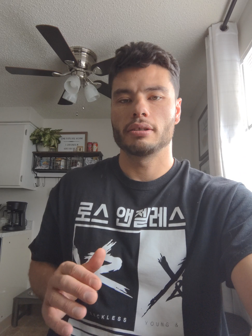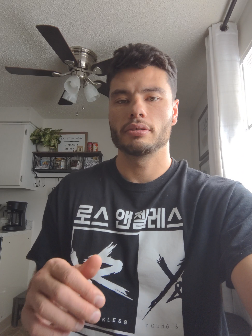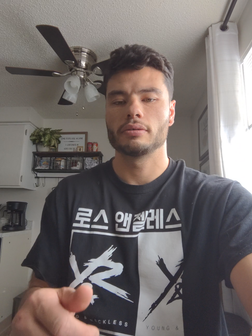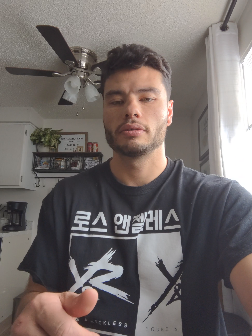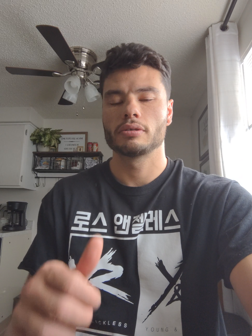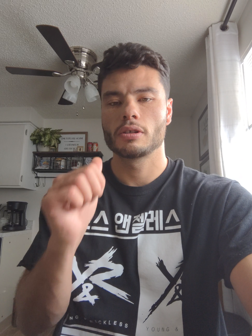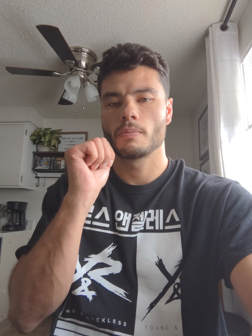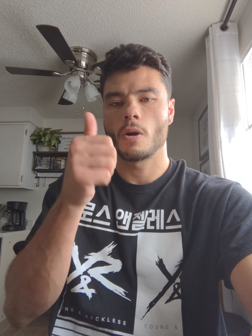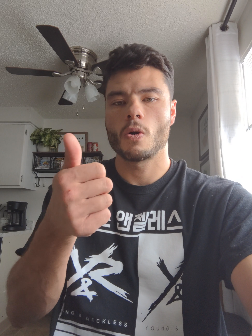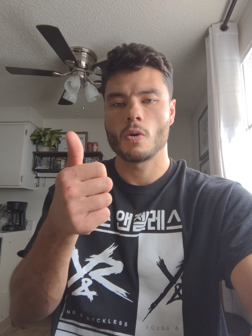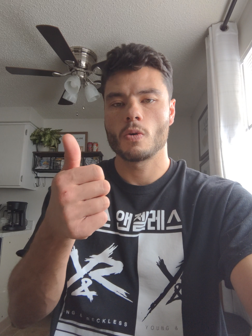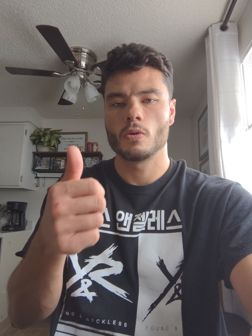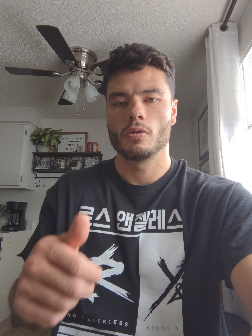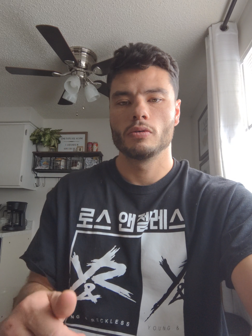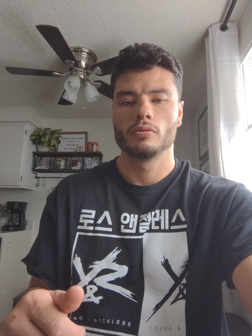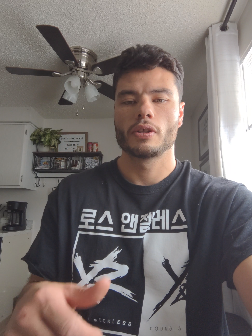tomorrow